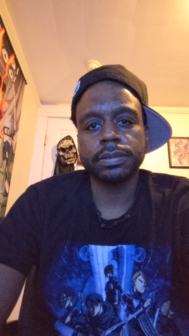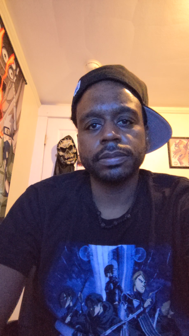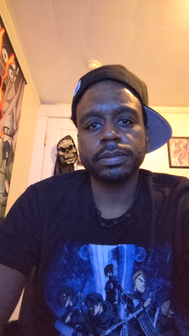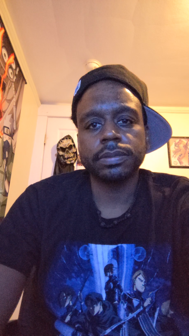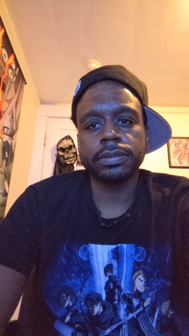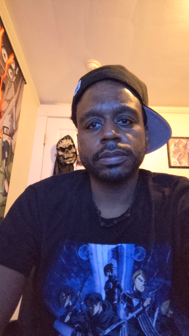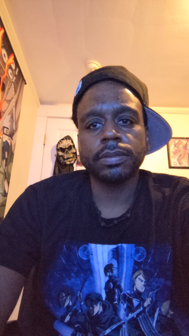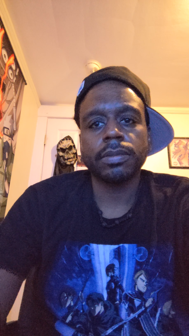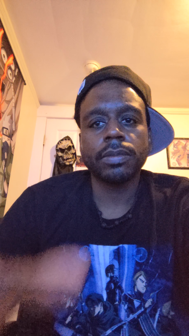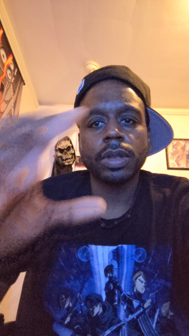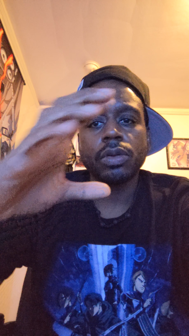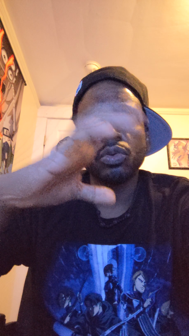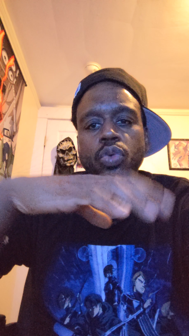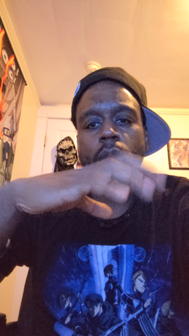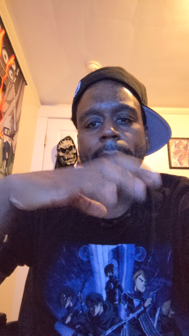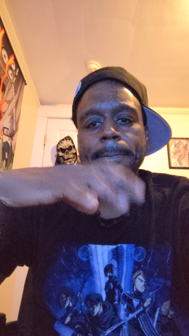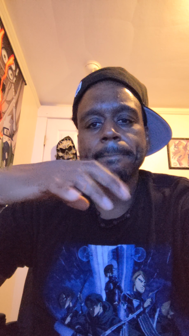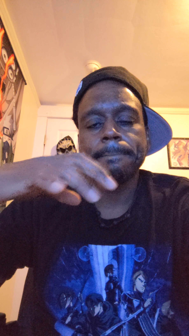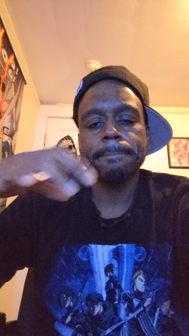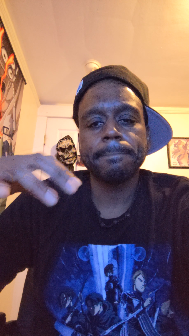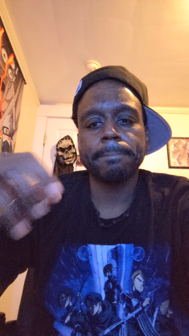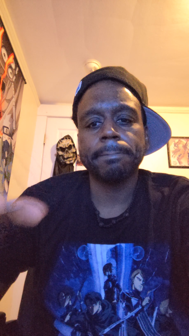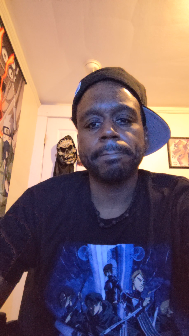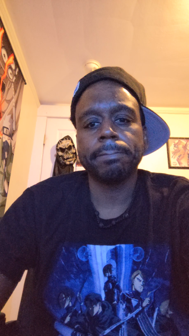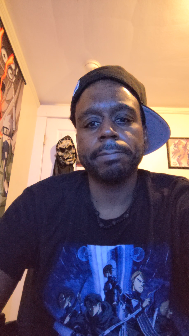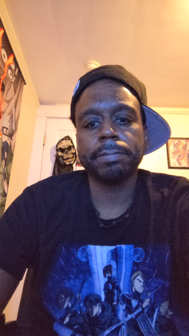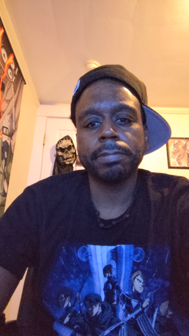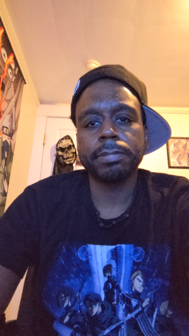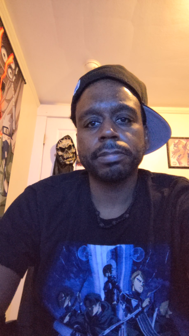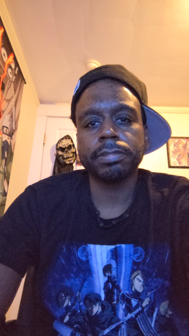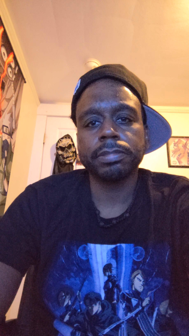grapes